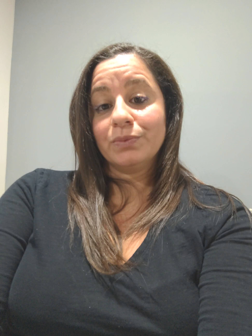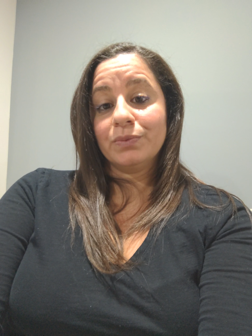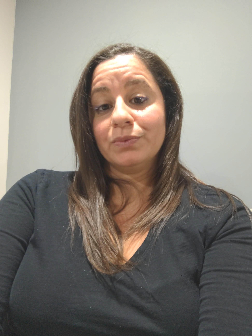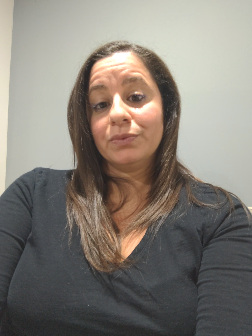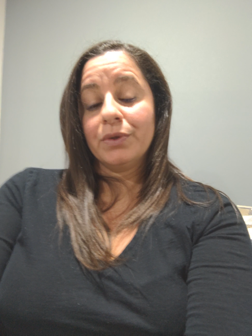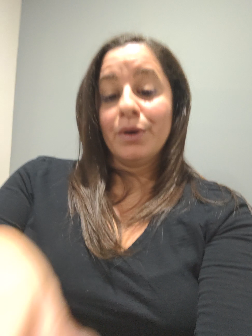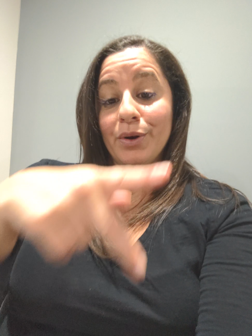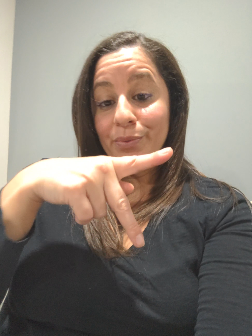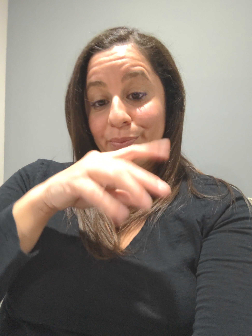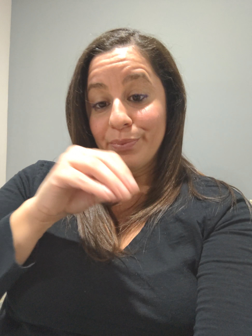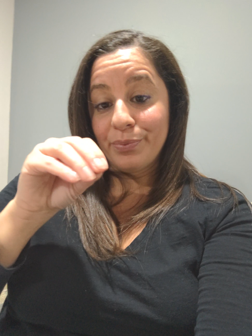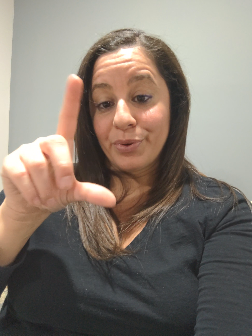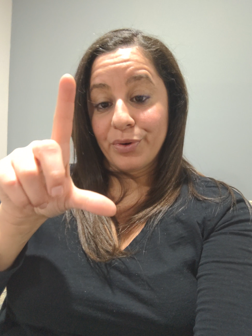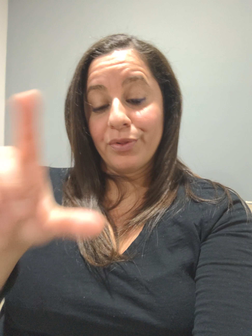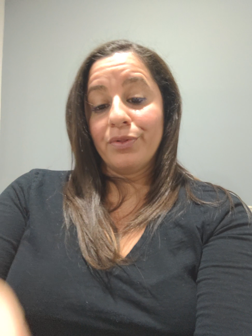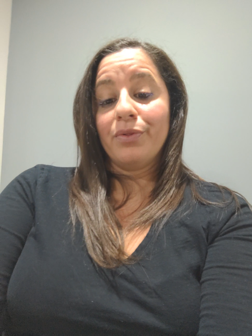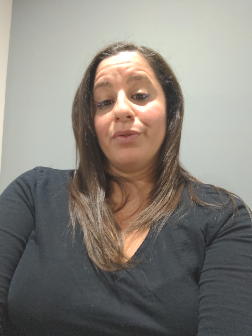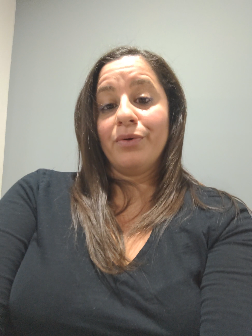pool